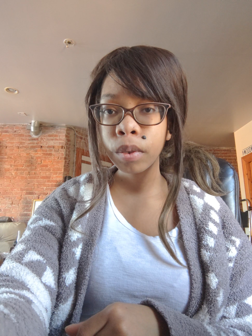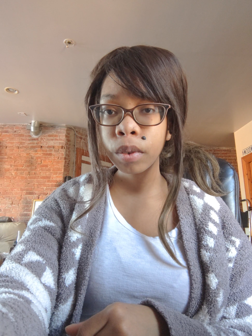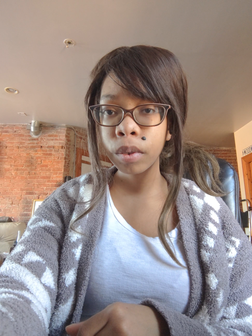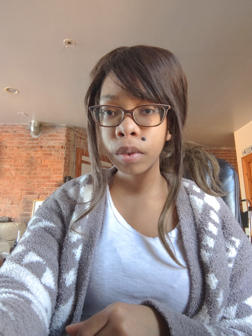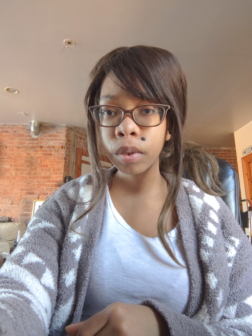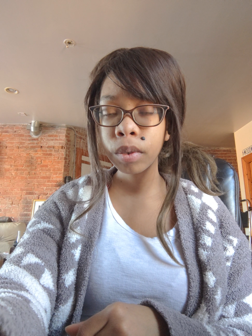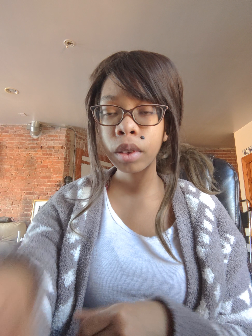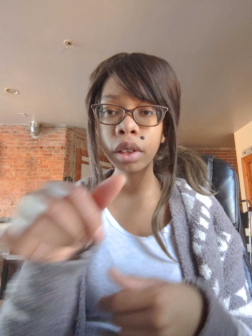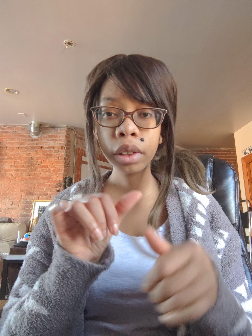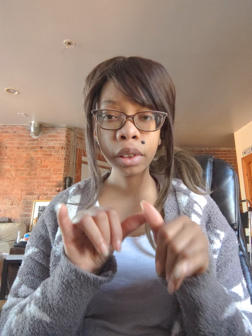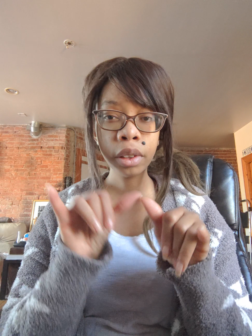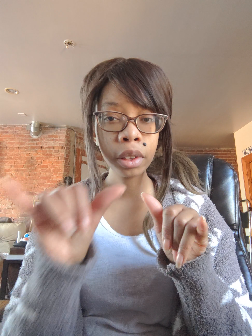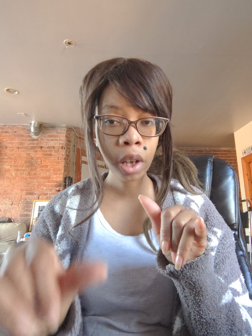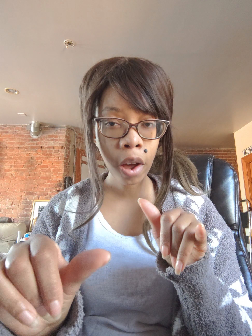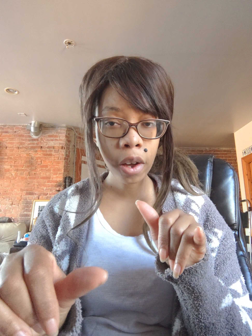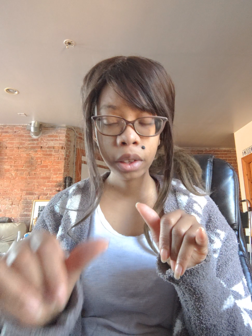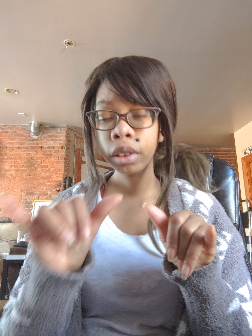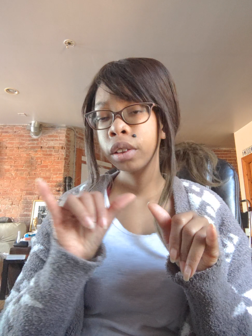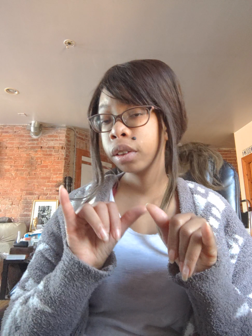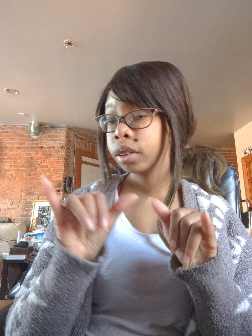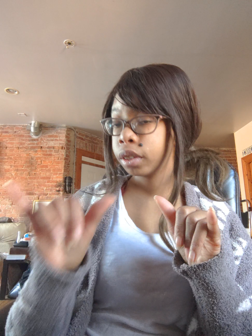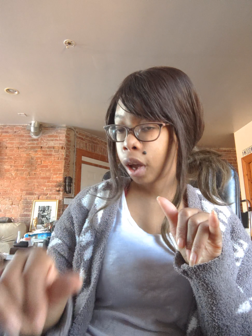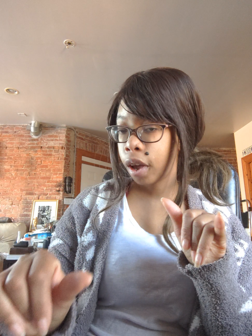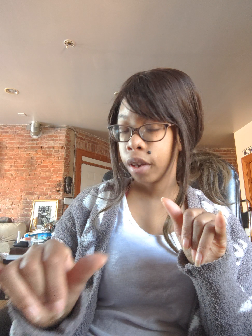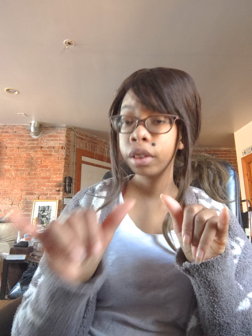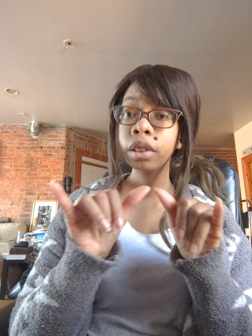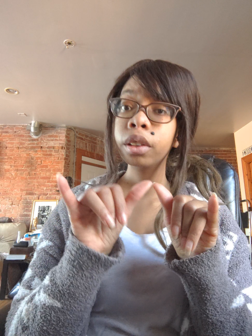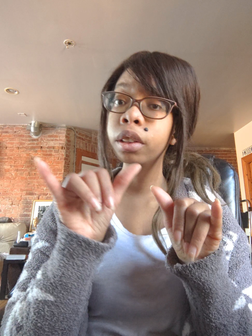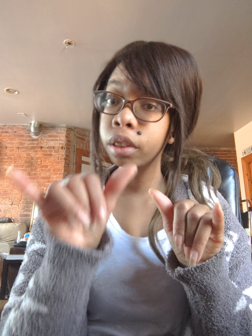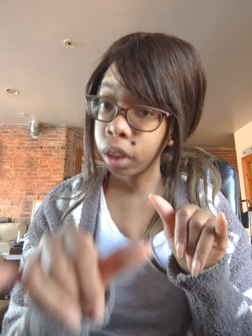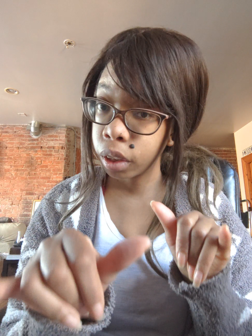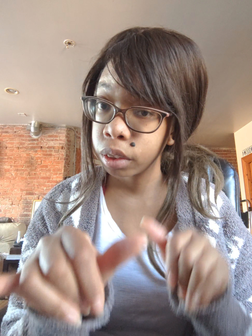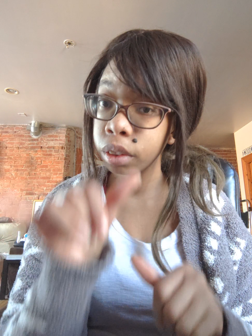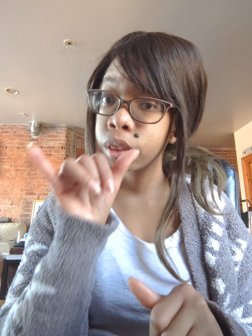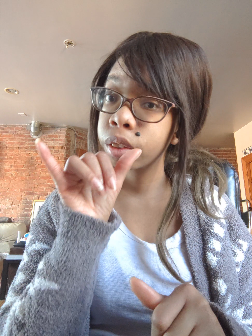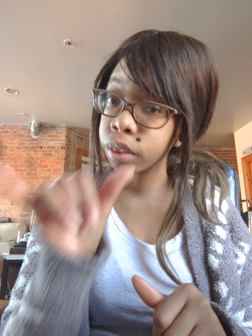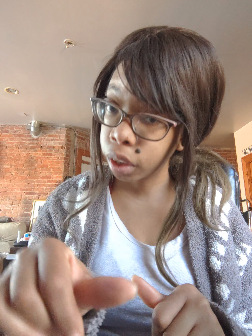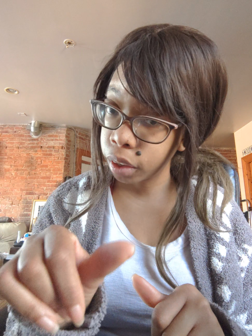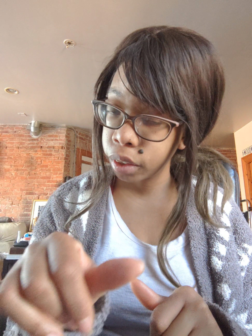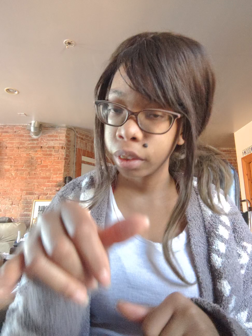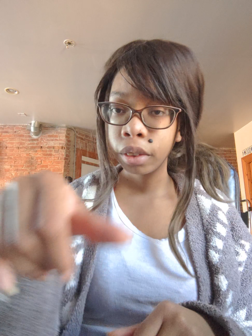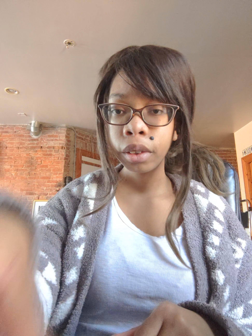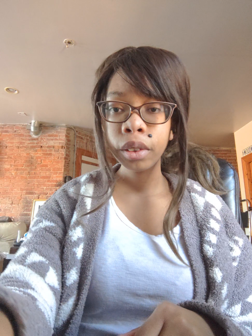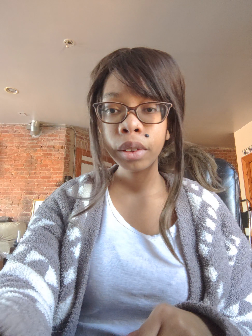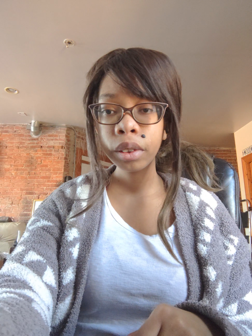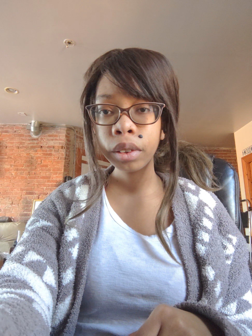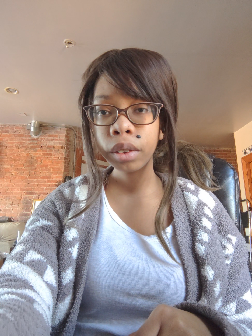stay